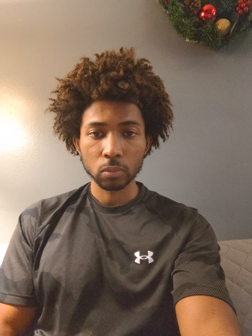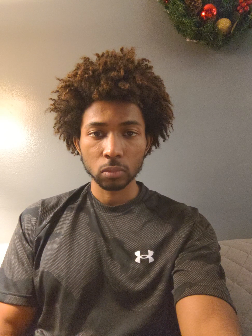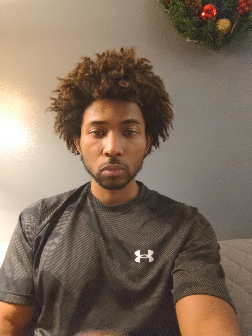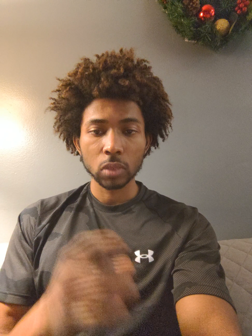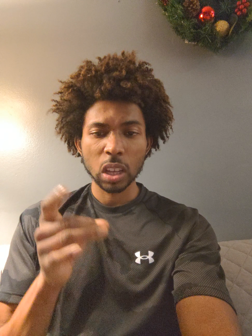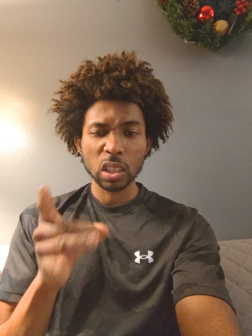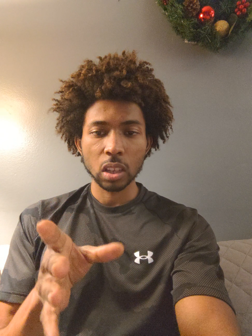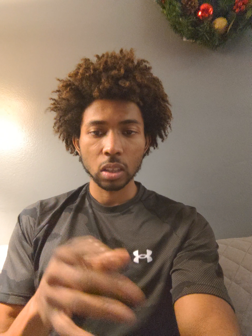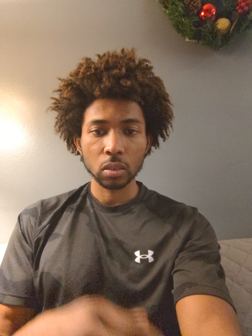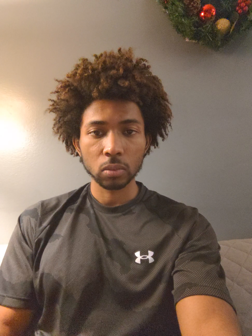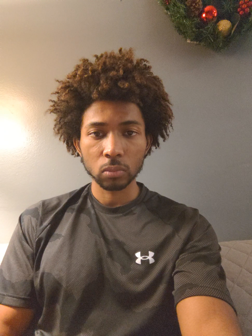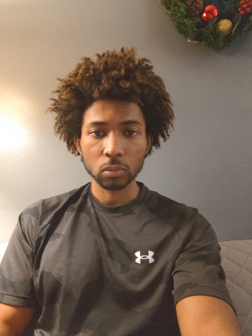hate